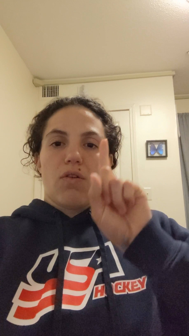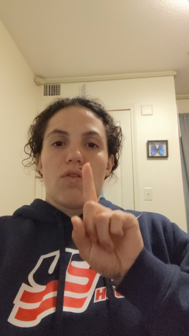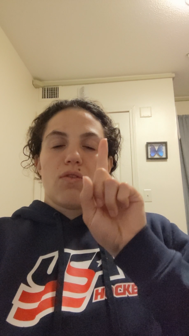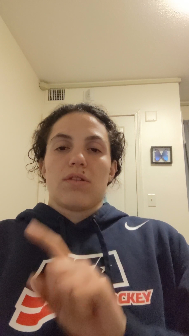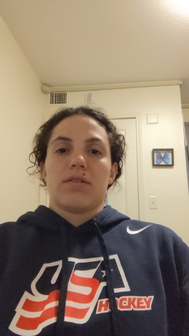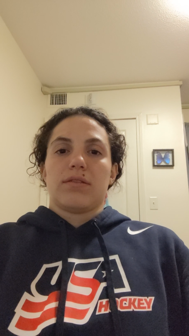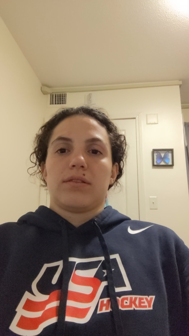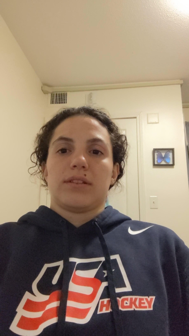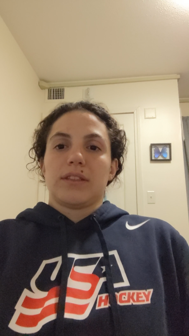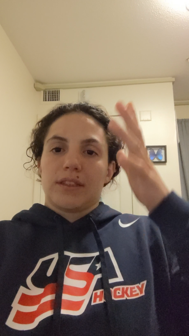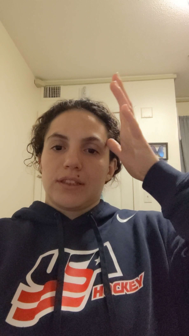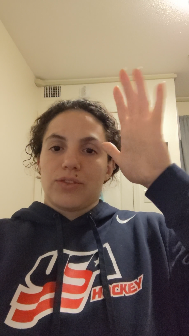deer